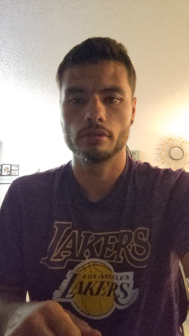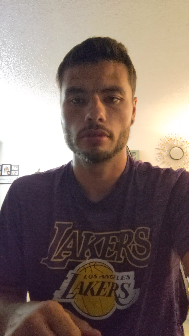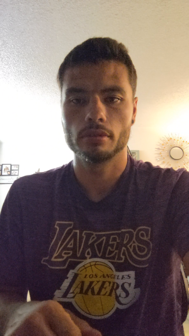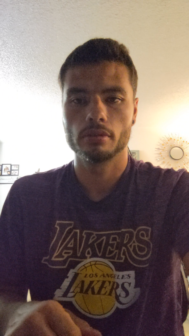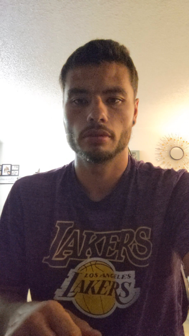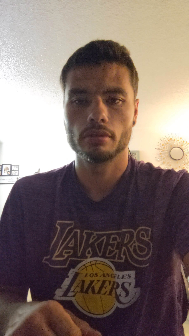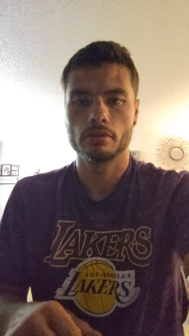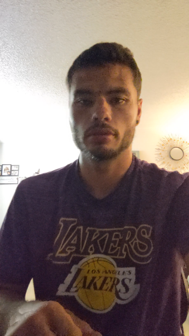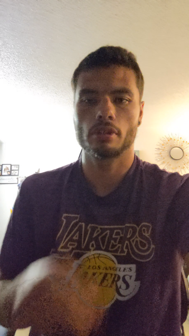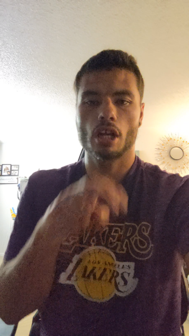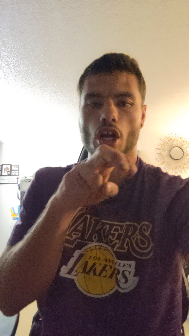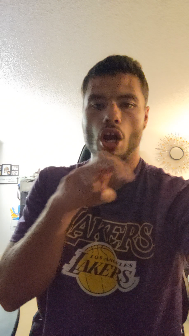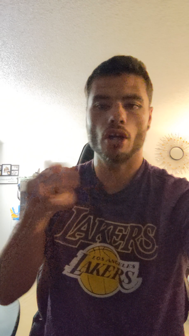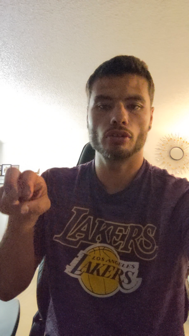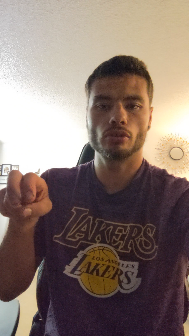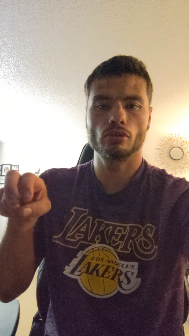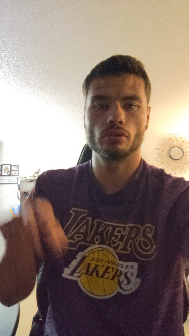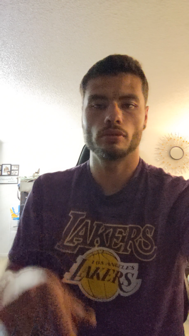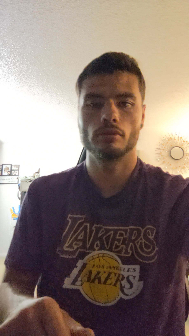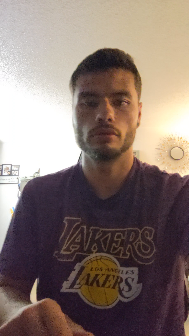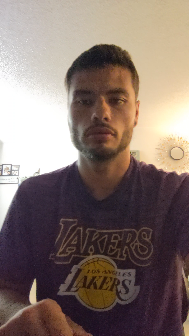couch